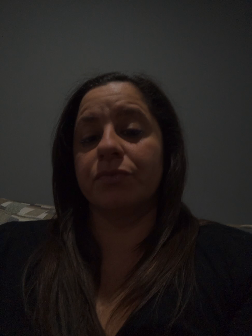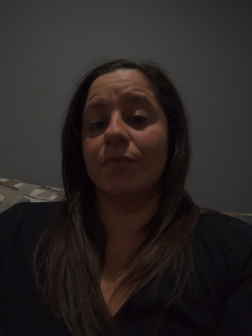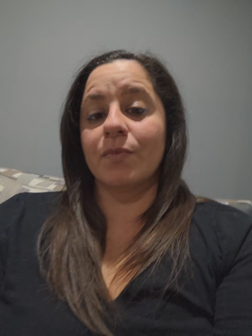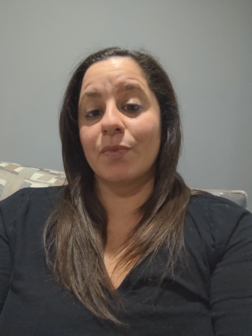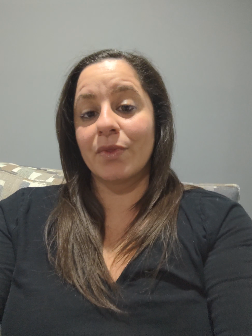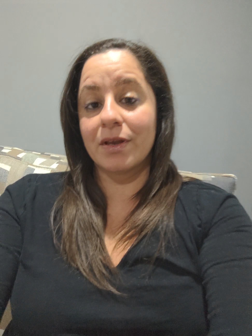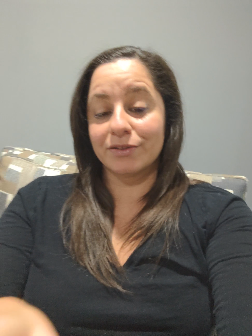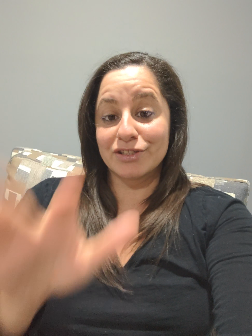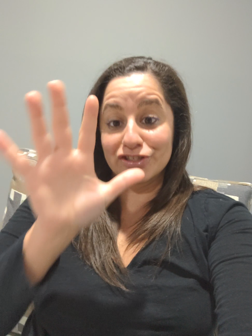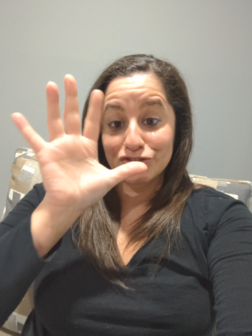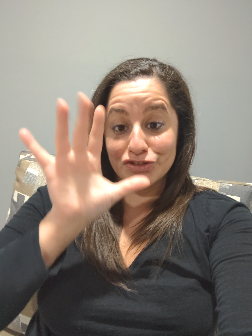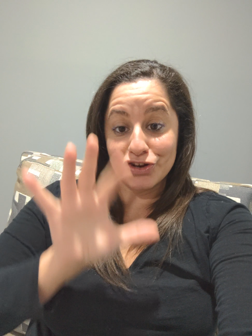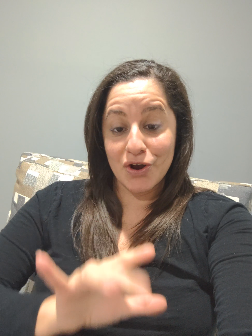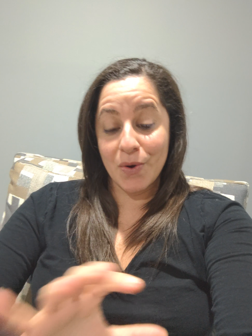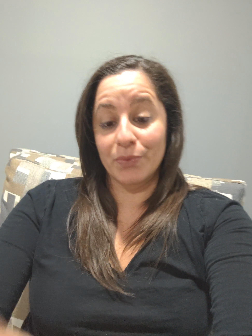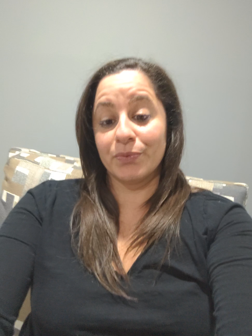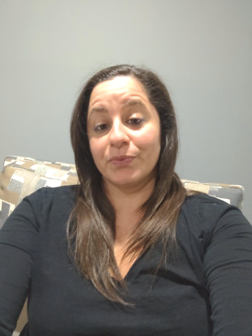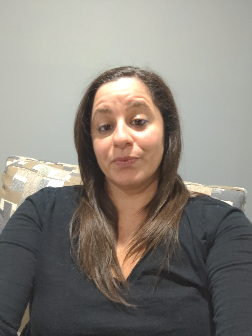snow